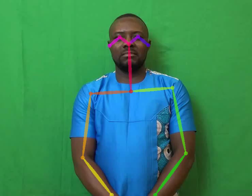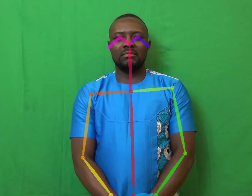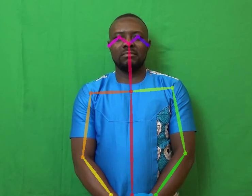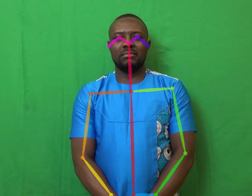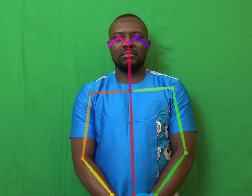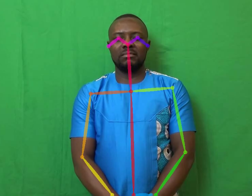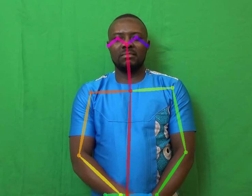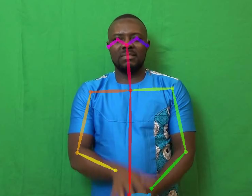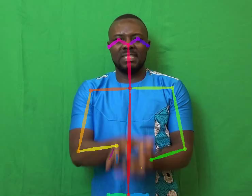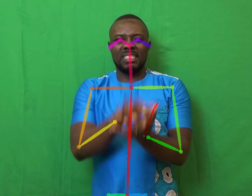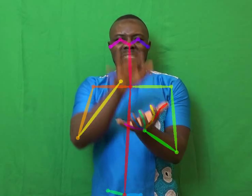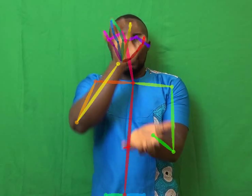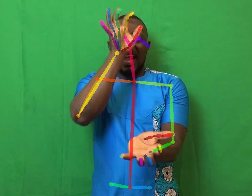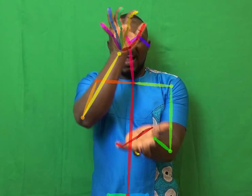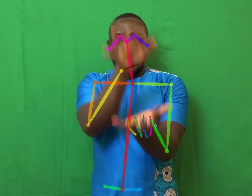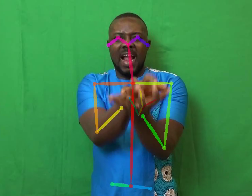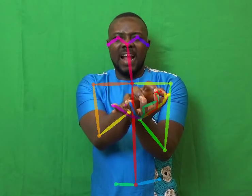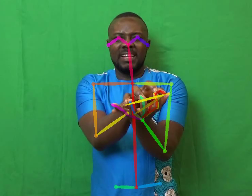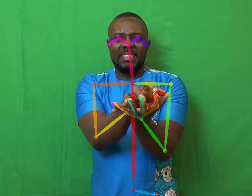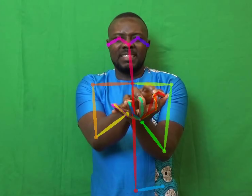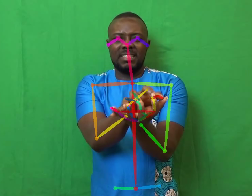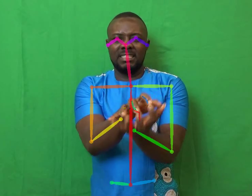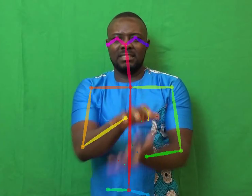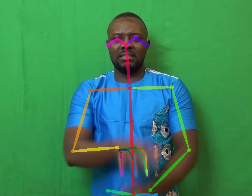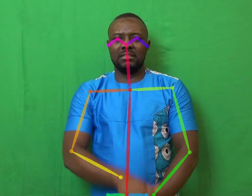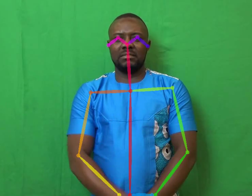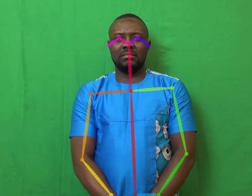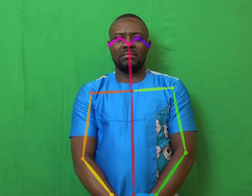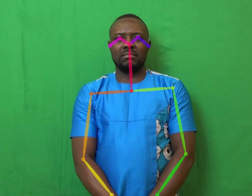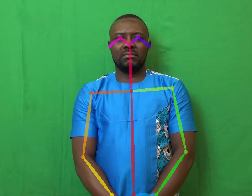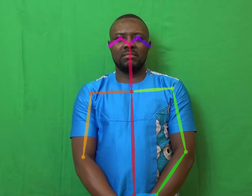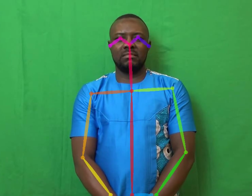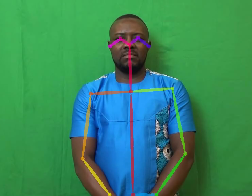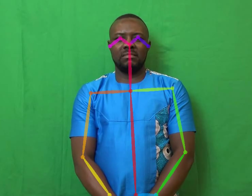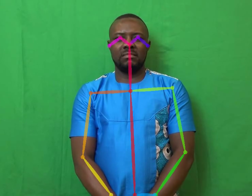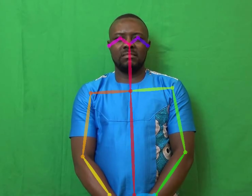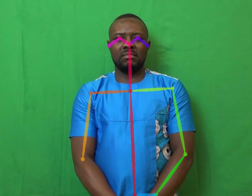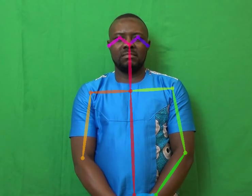crocodile